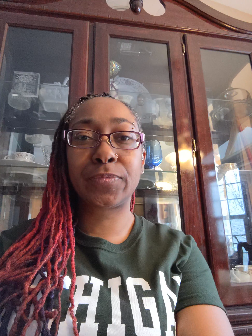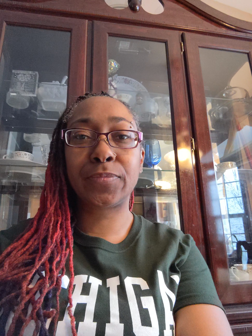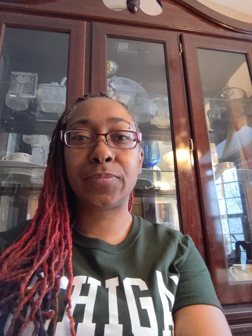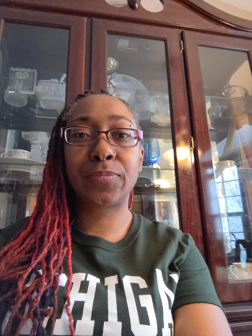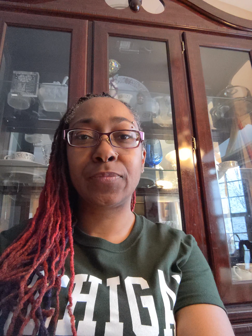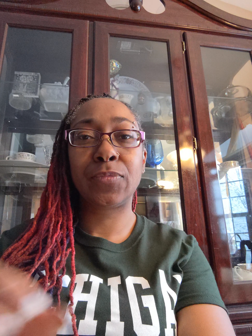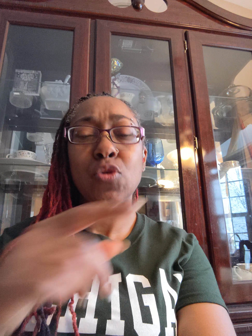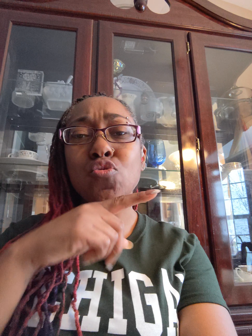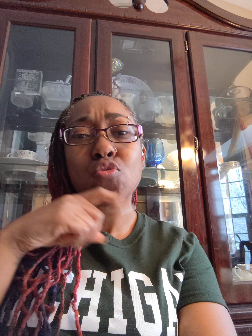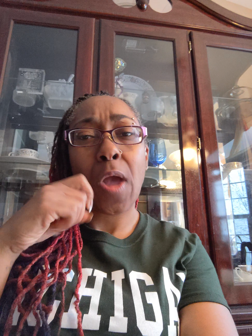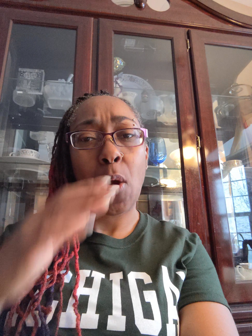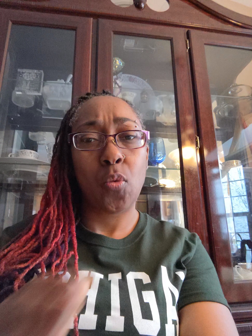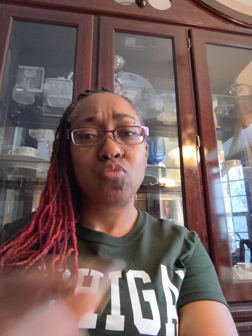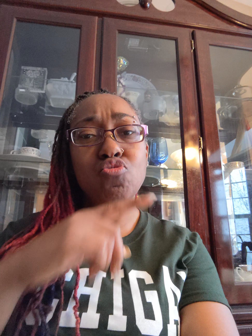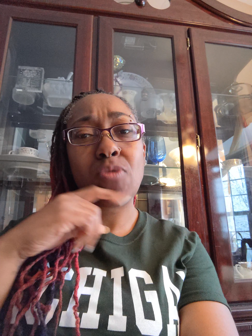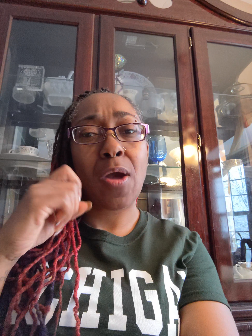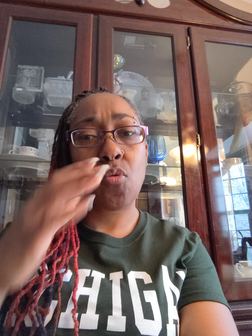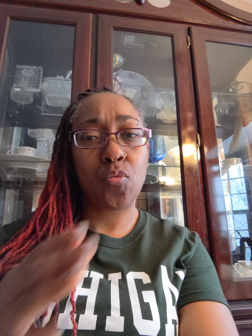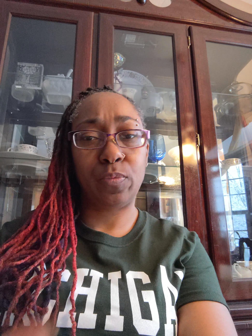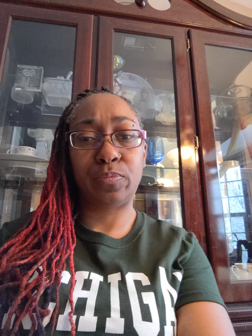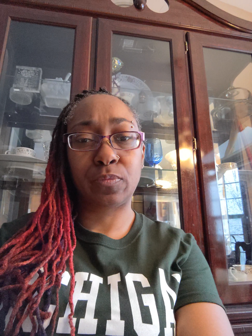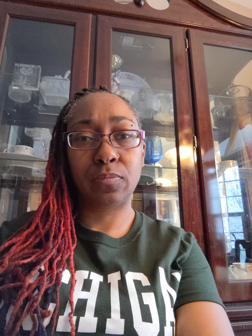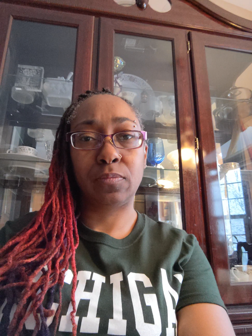dryer